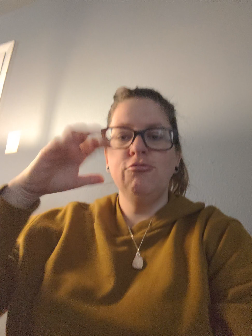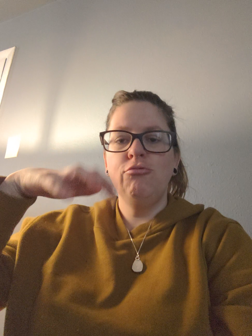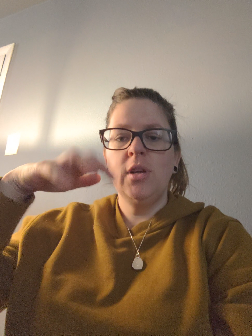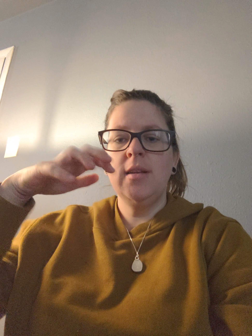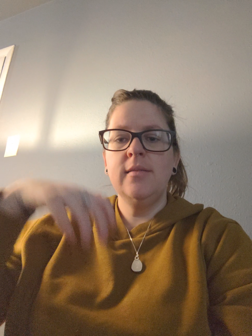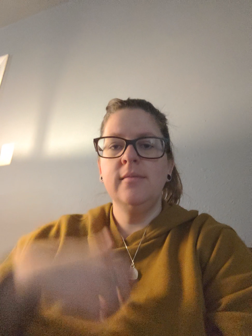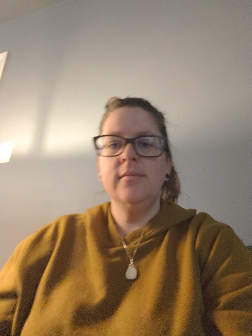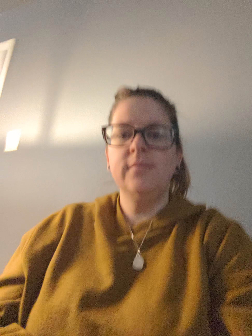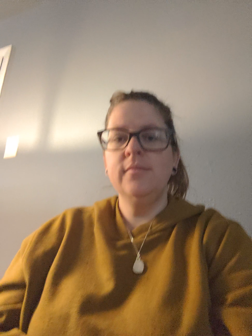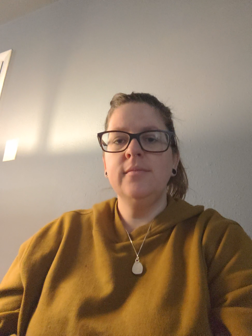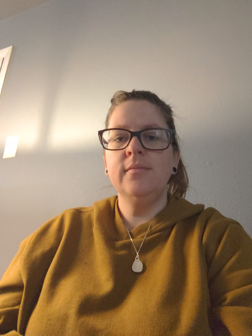rain